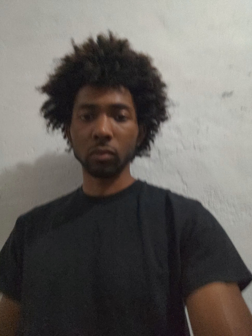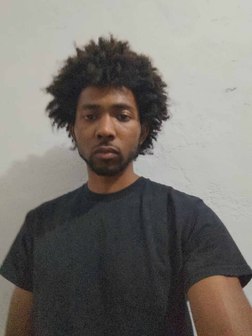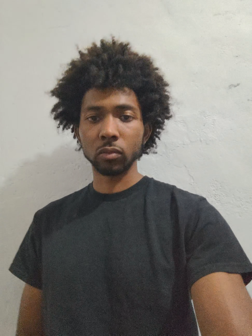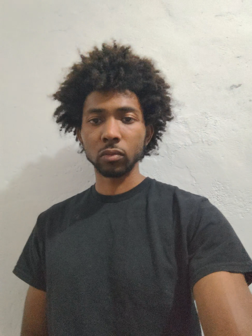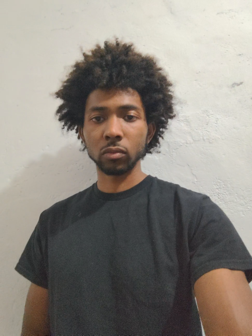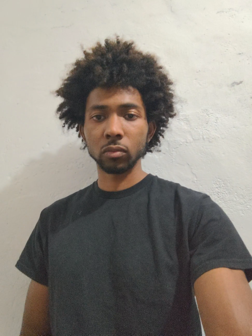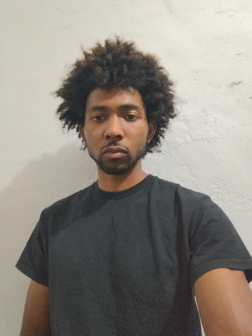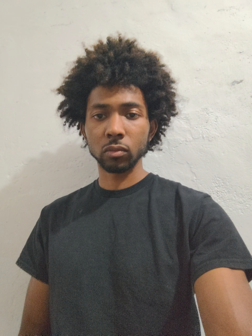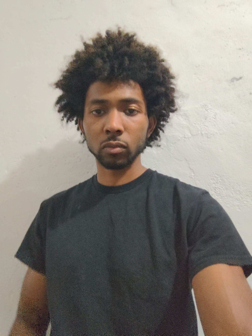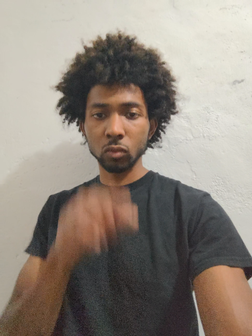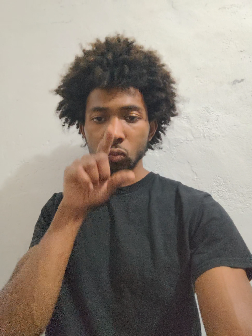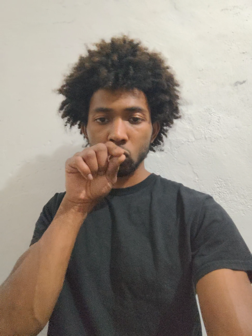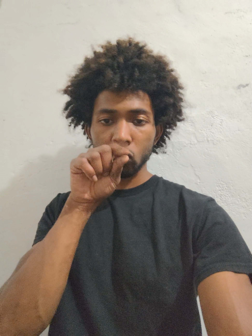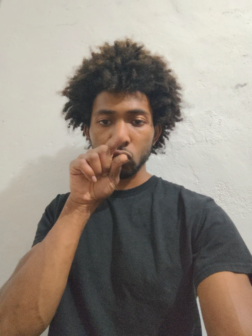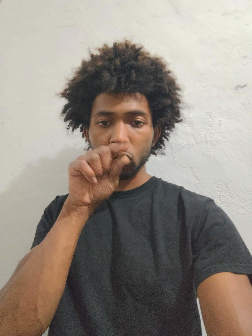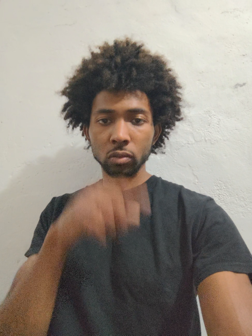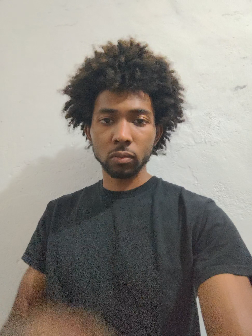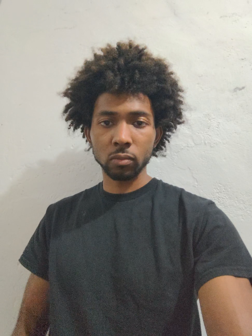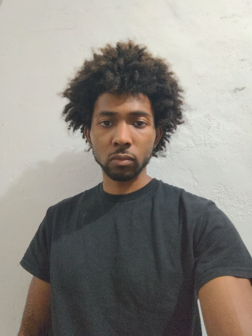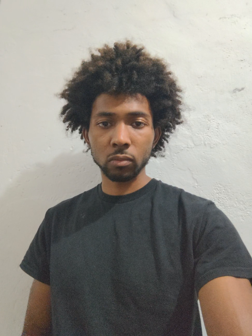chicken